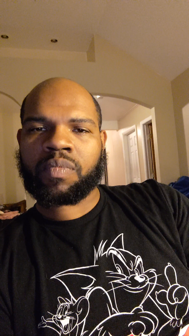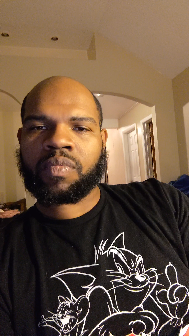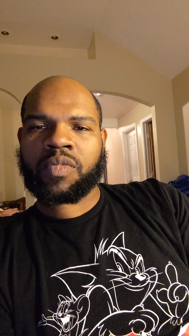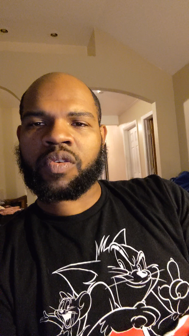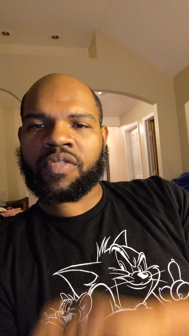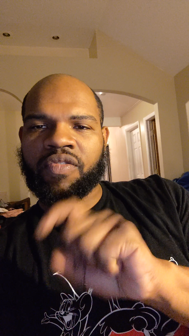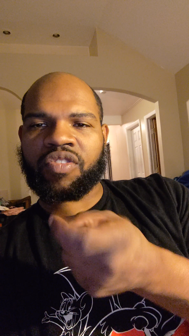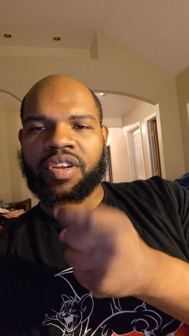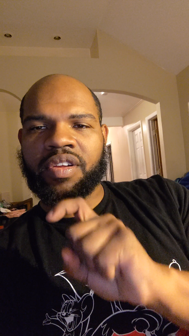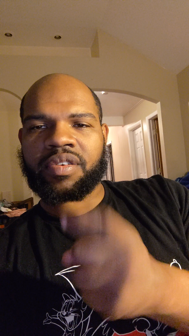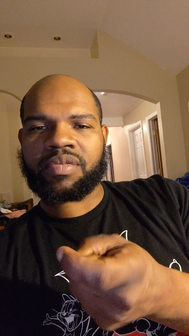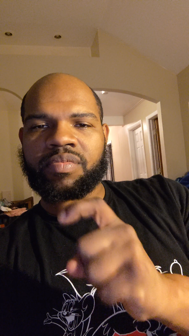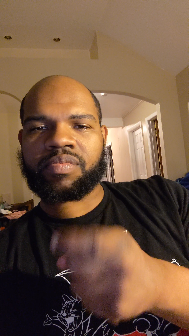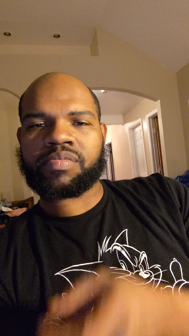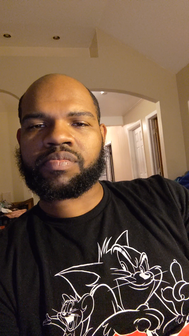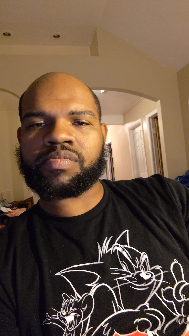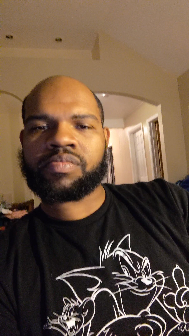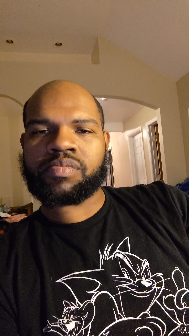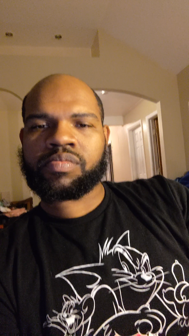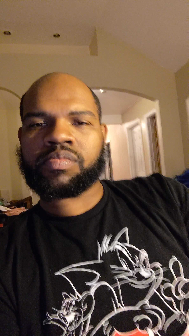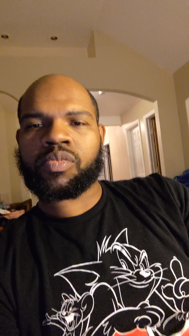friend